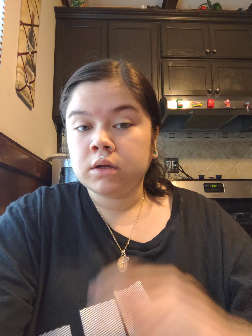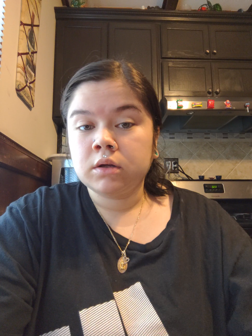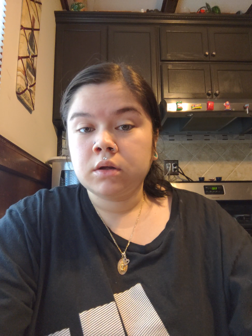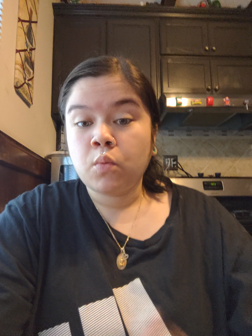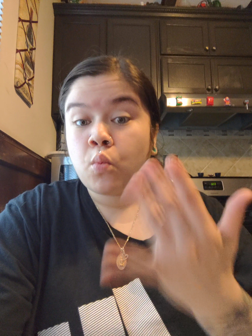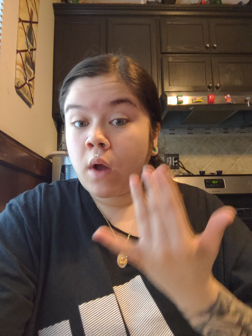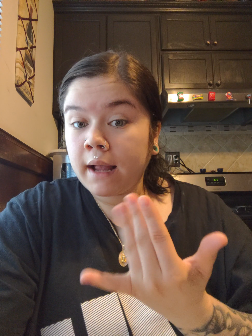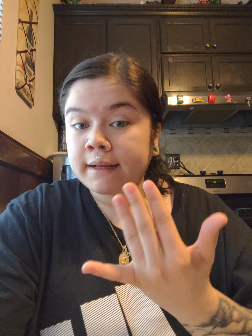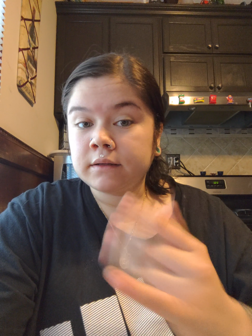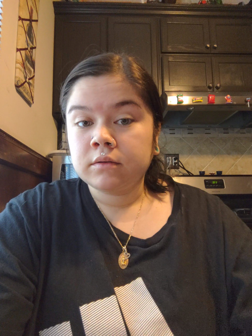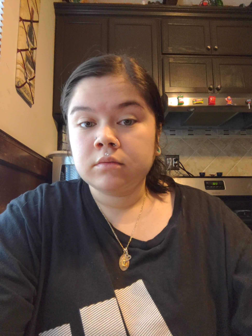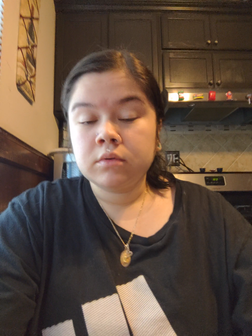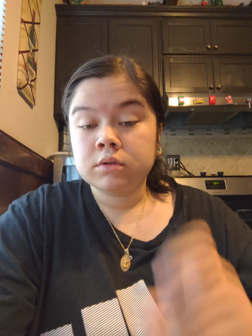wait